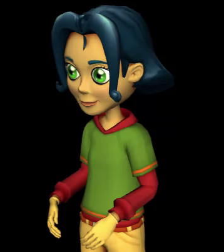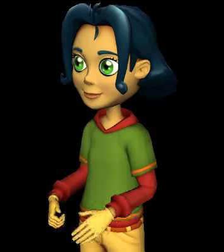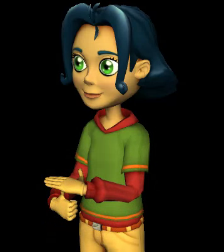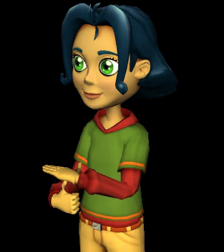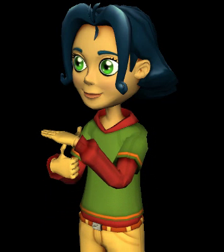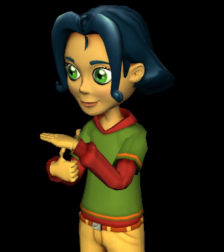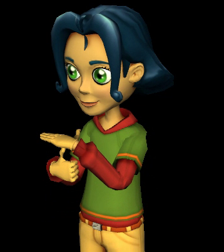عاصمة